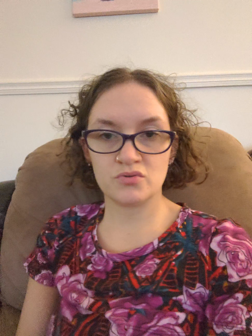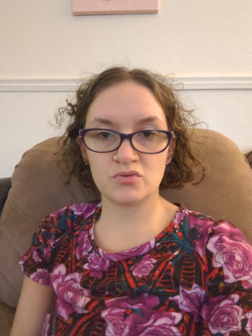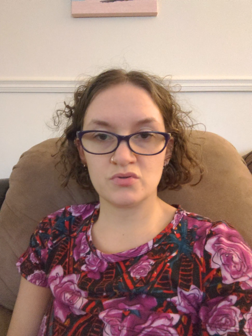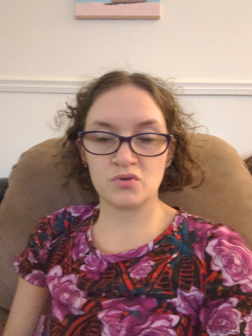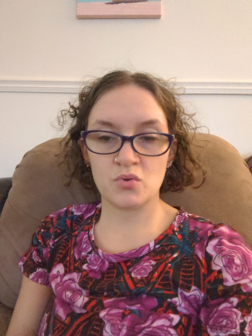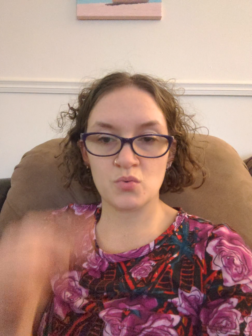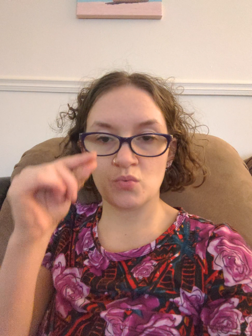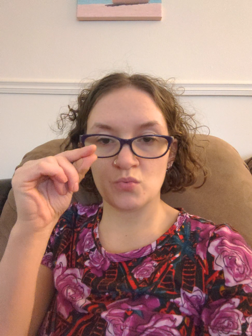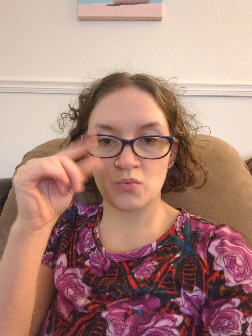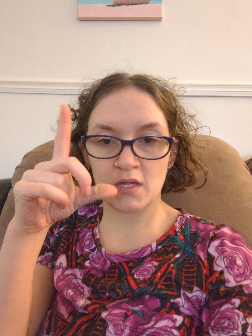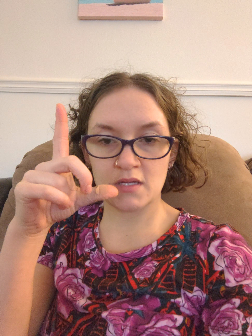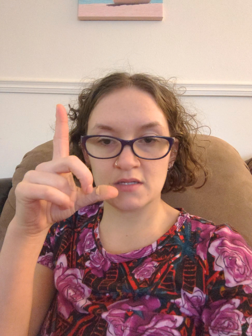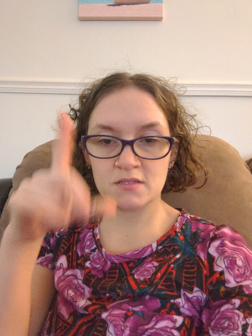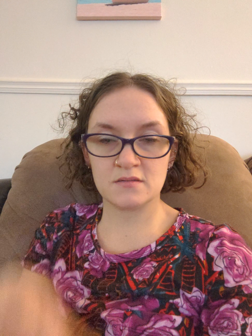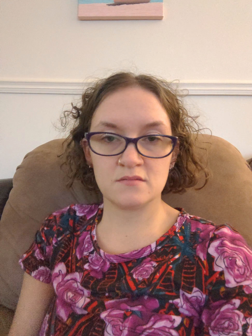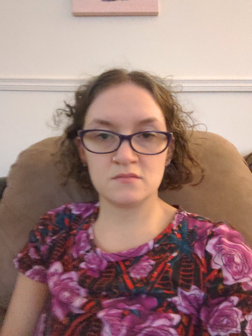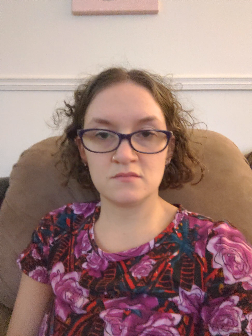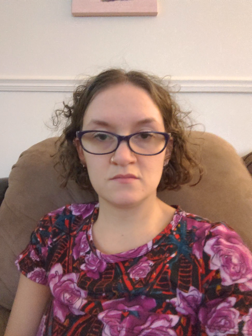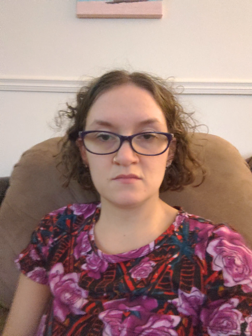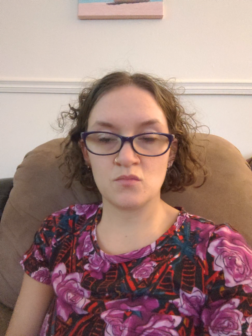wake